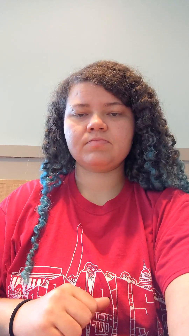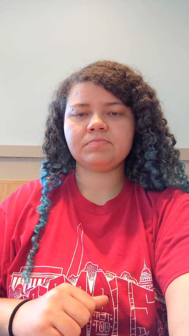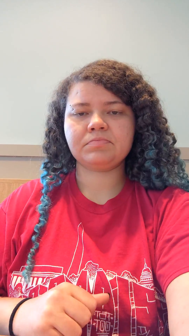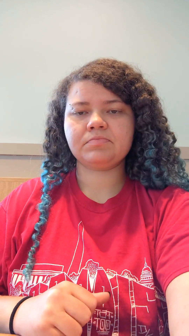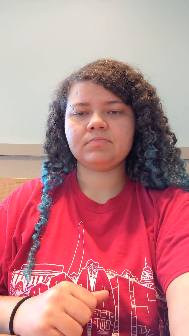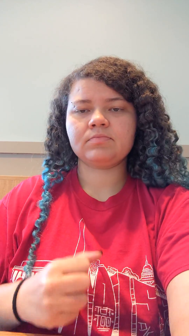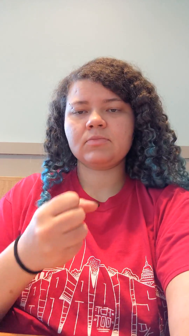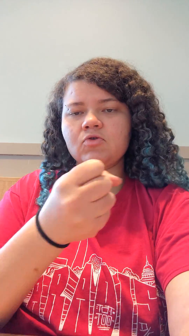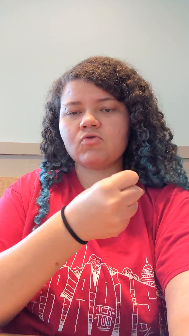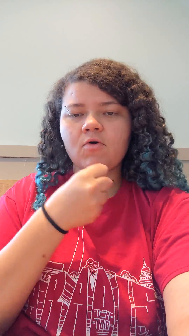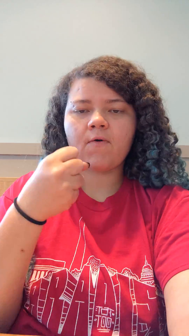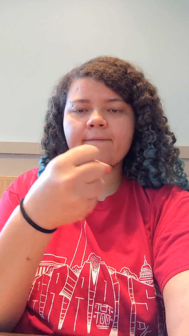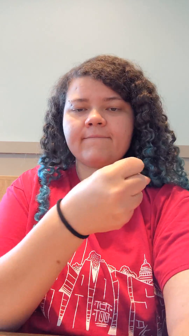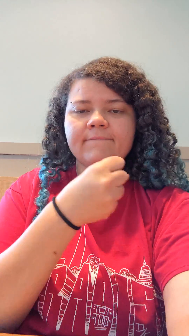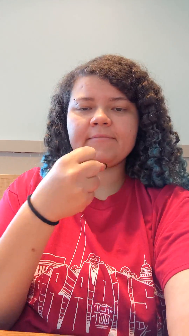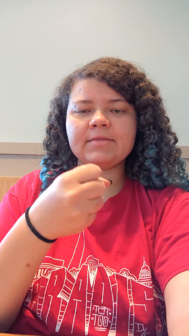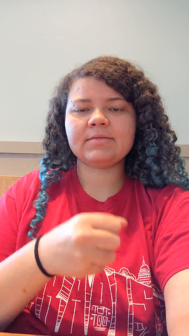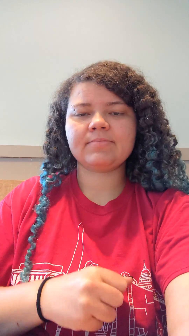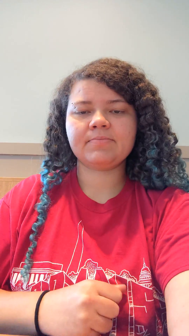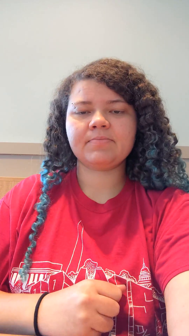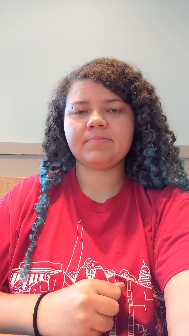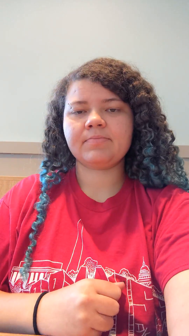coffee